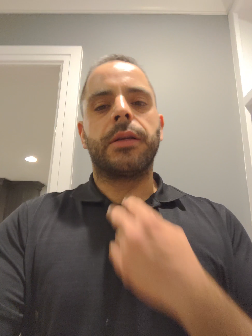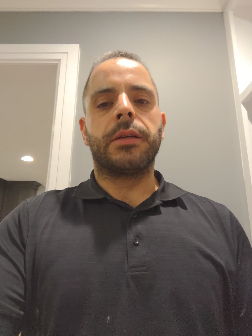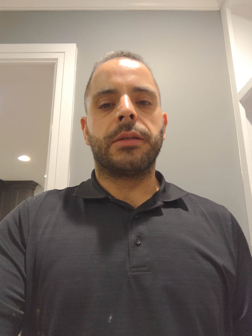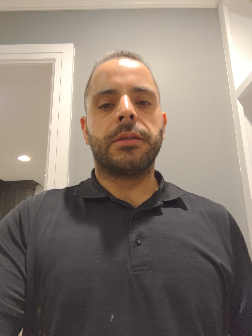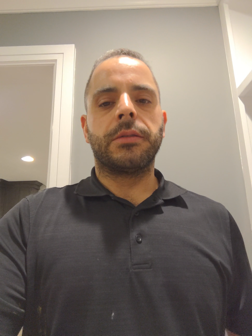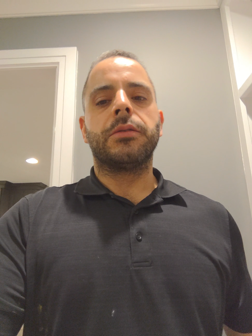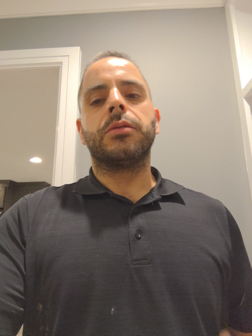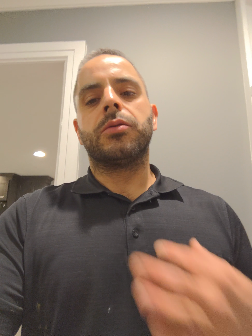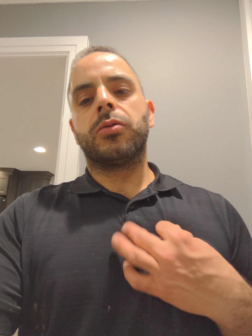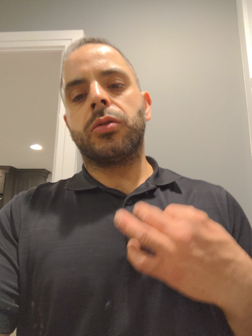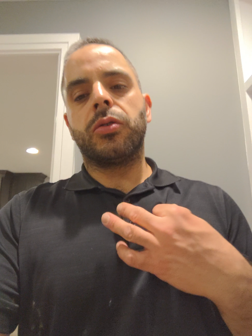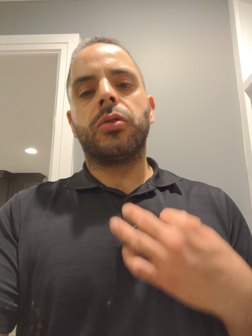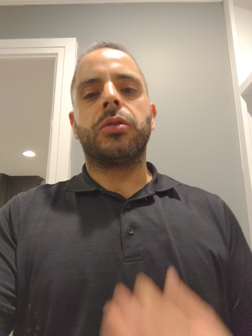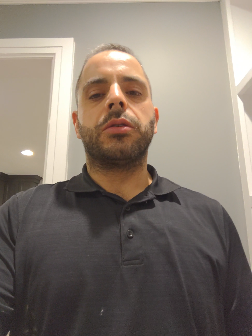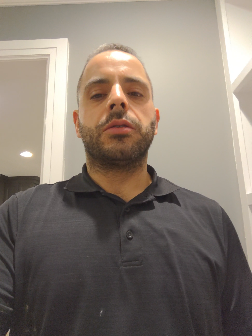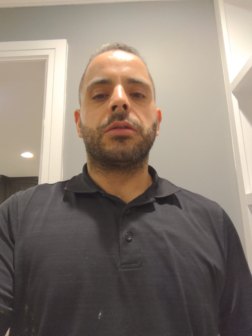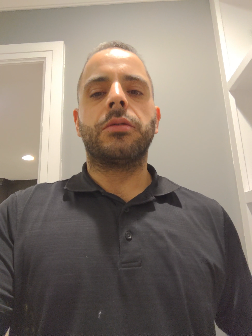shirt